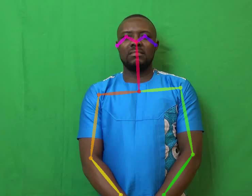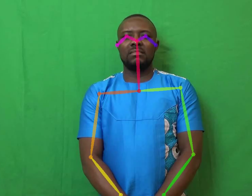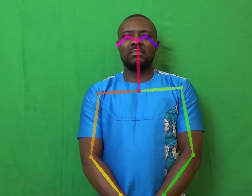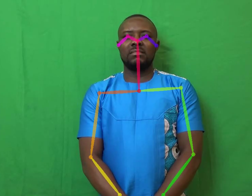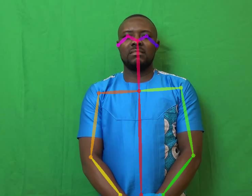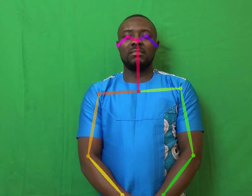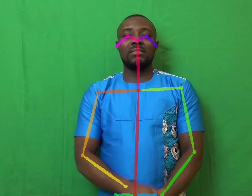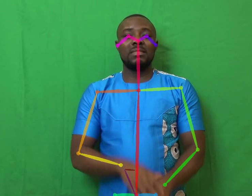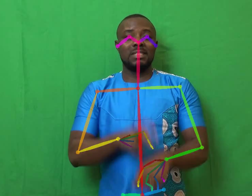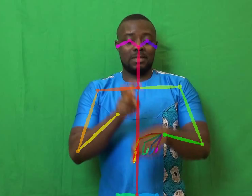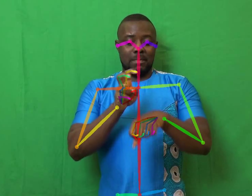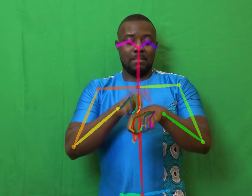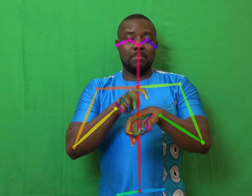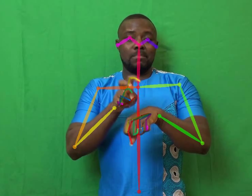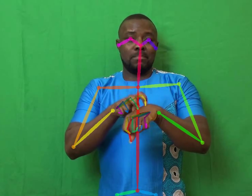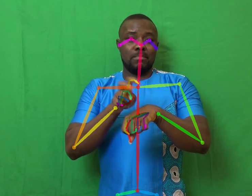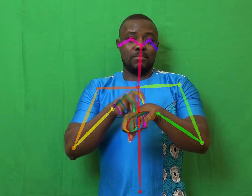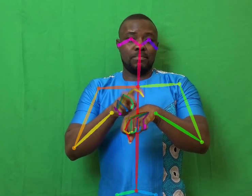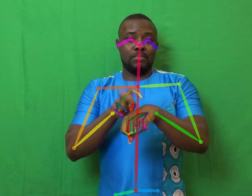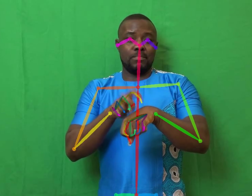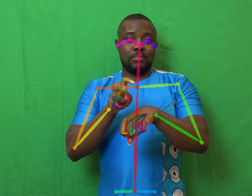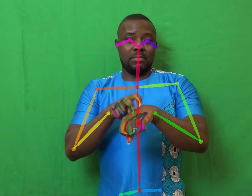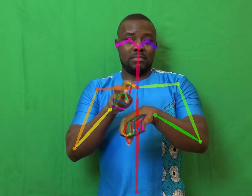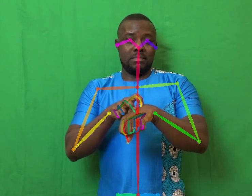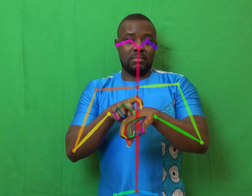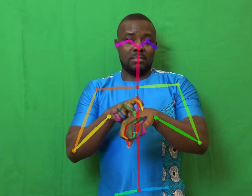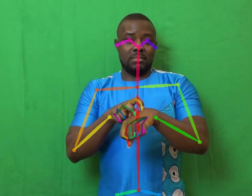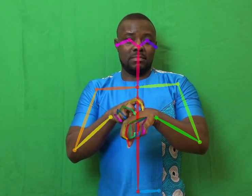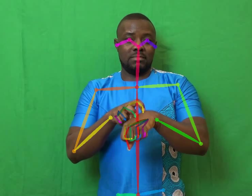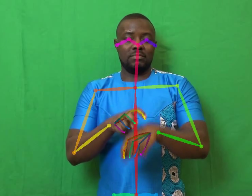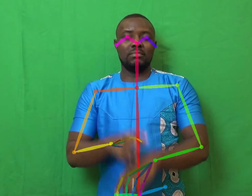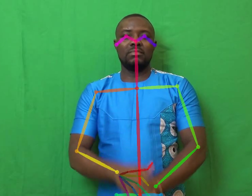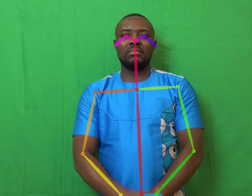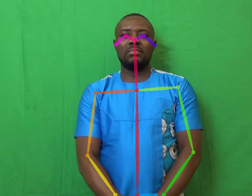potato